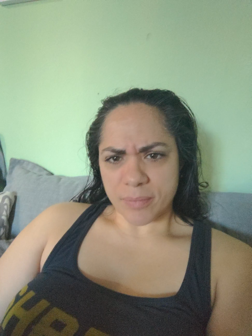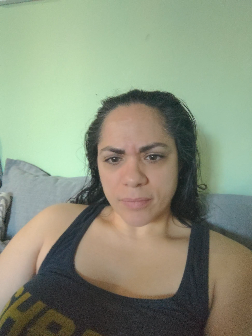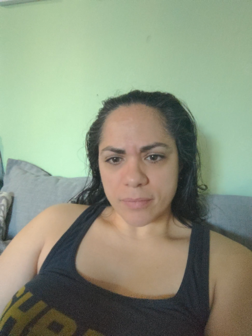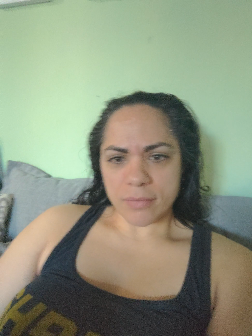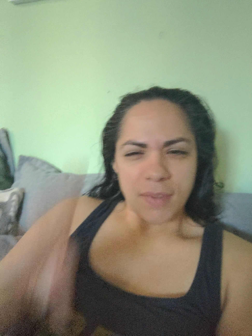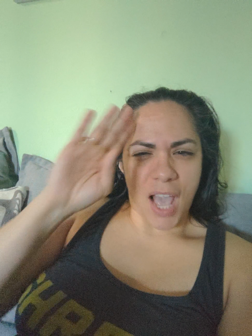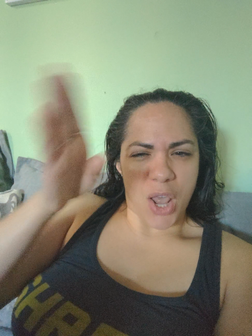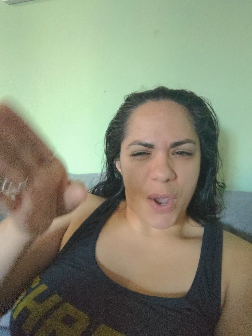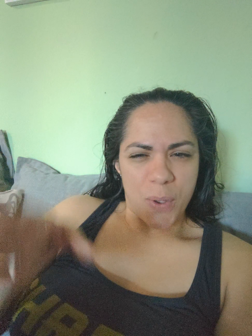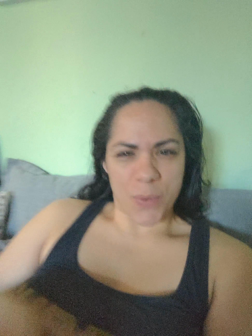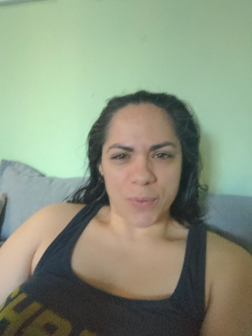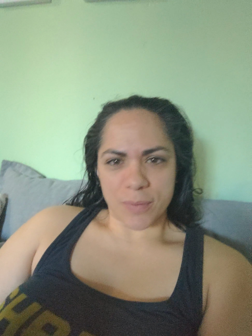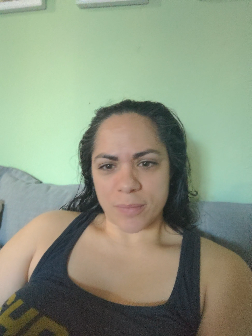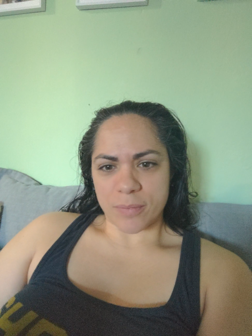hello